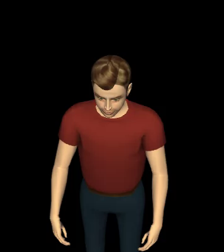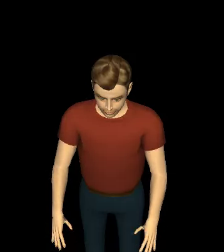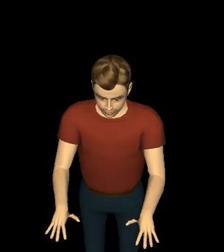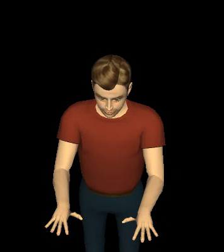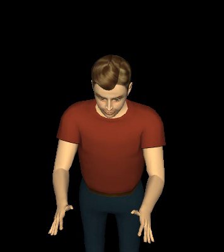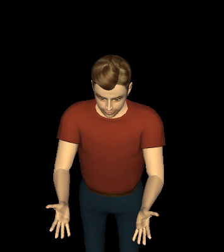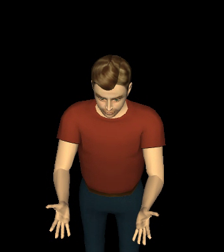كيف